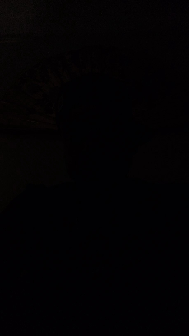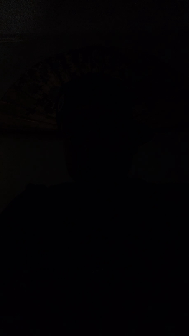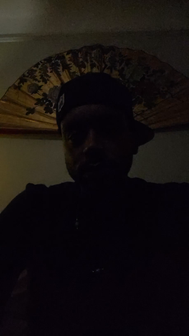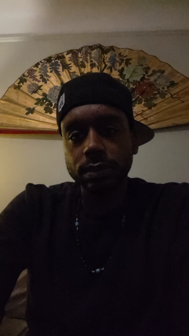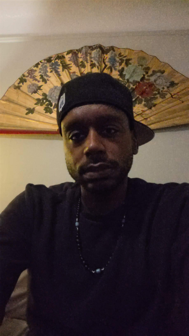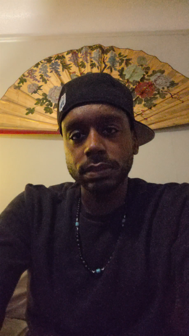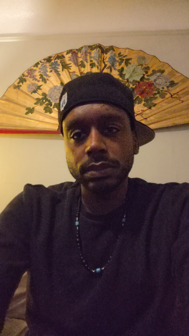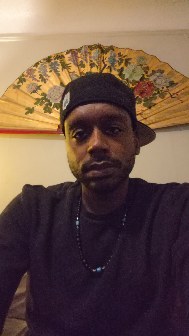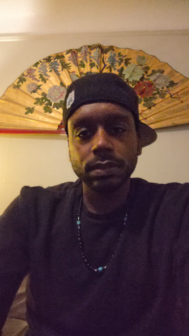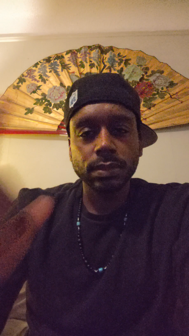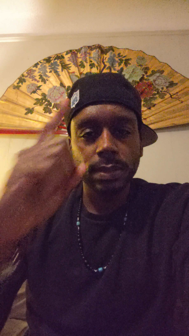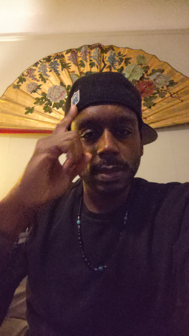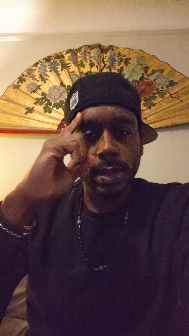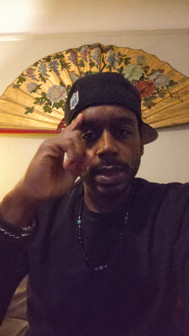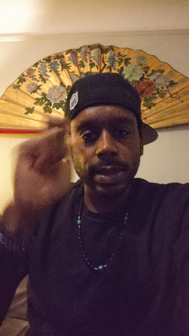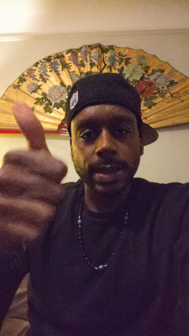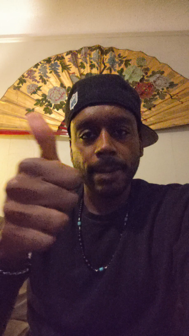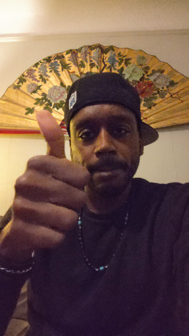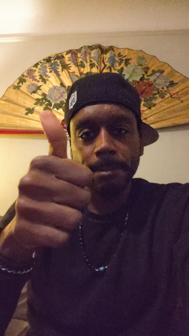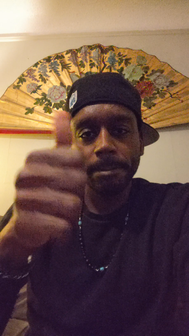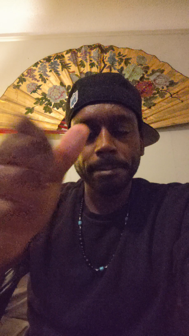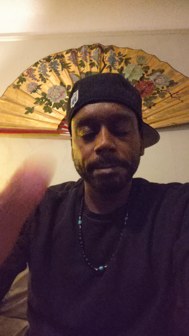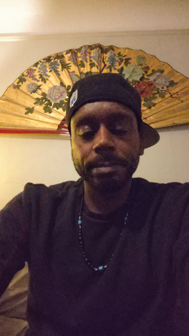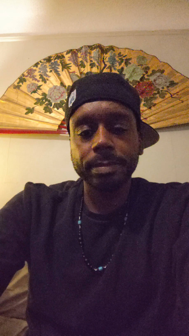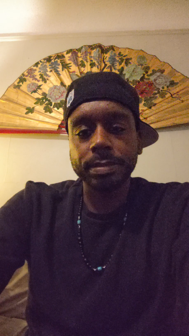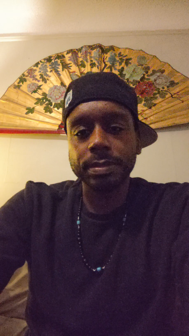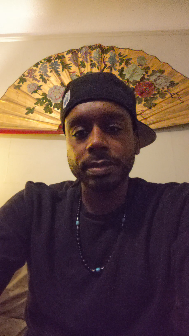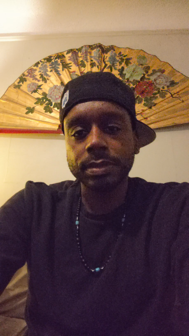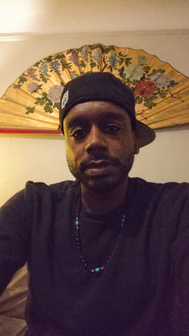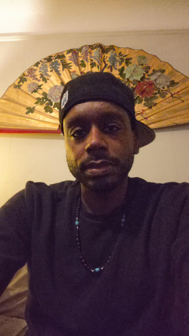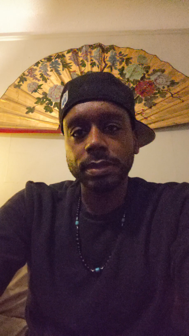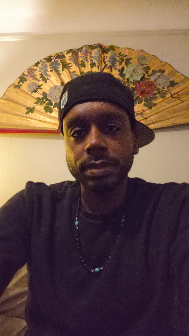dime